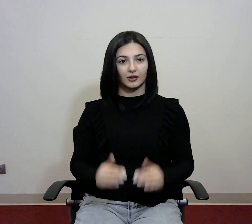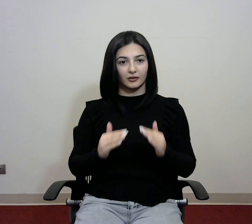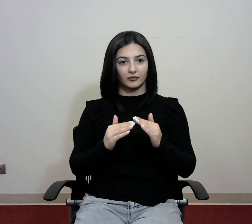ev